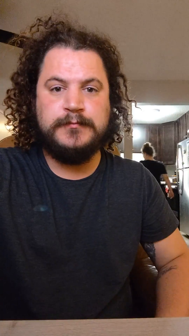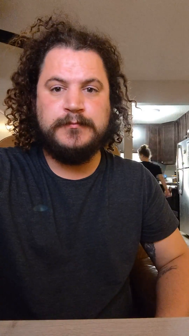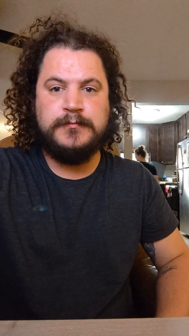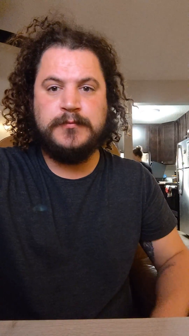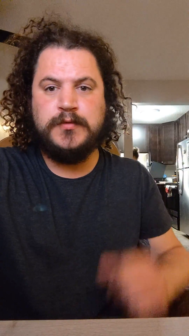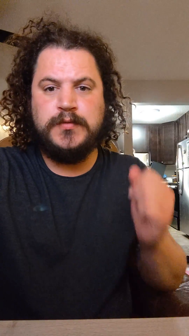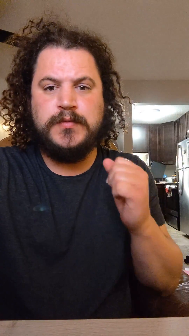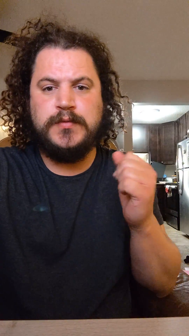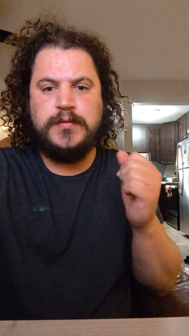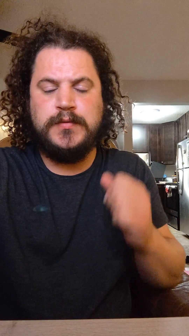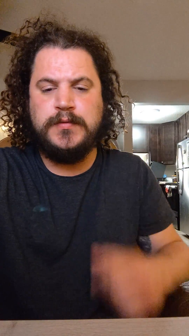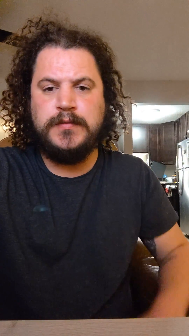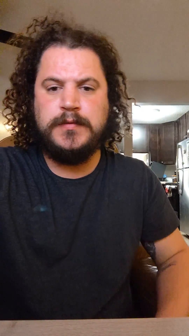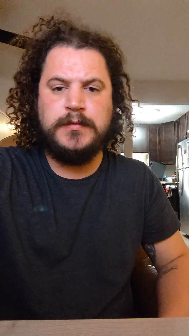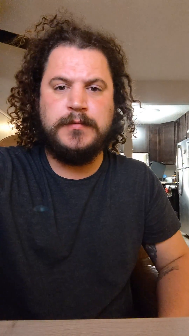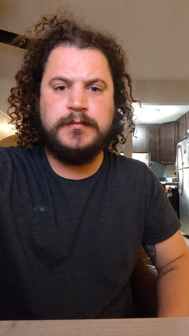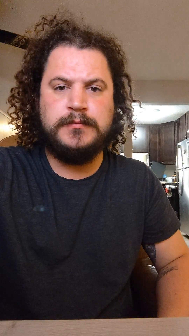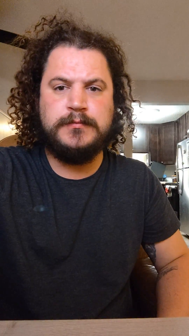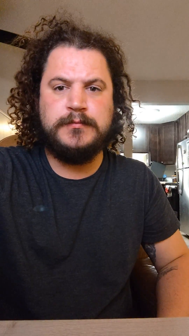cold